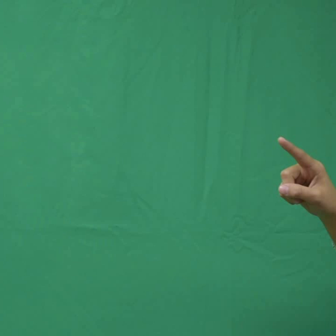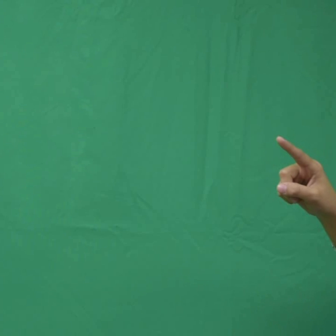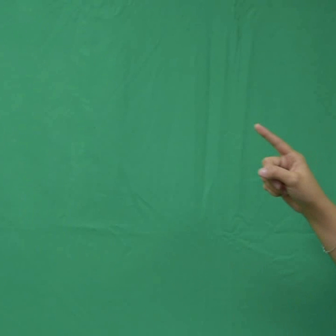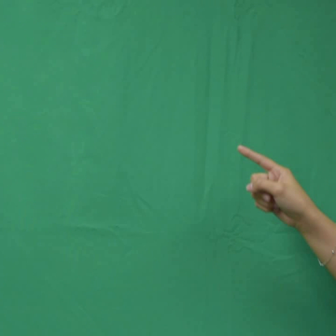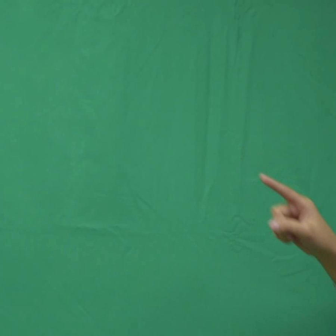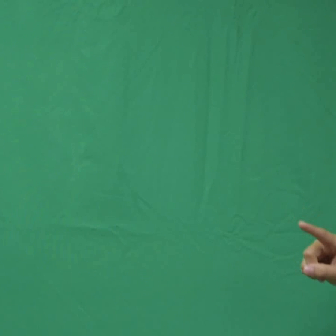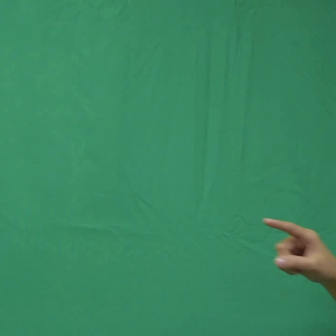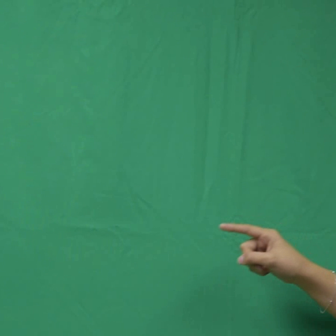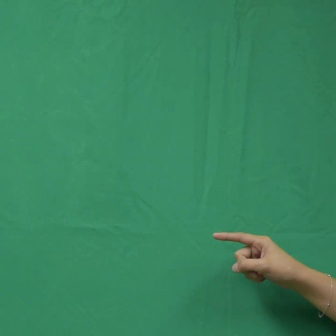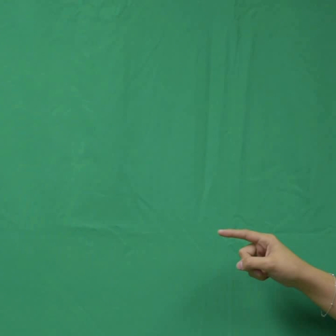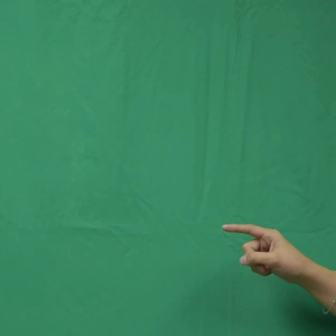Z